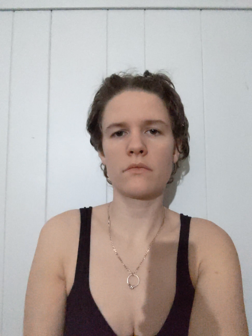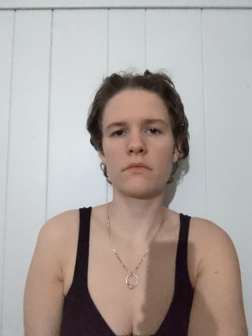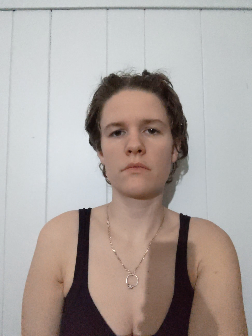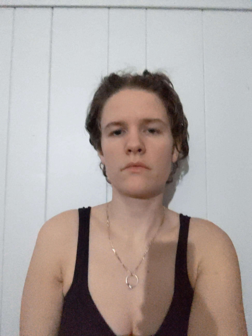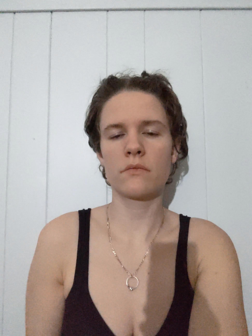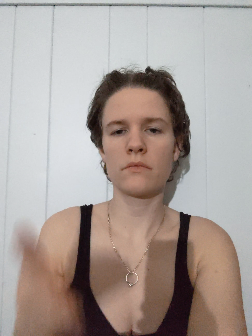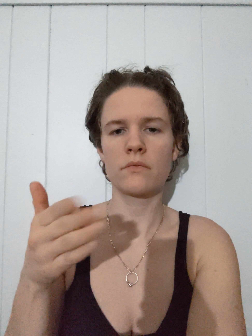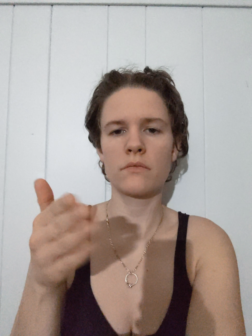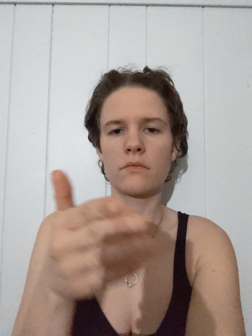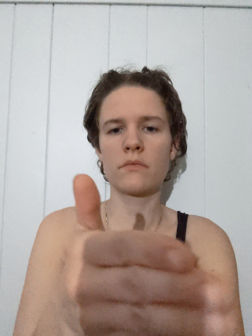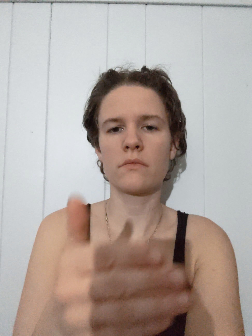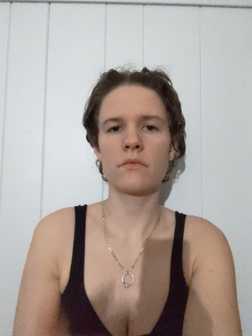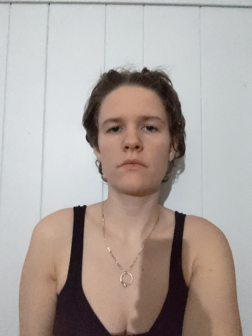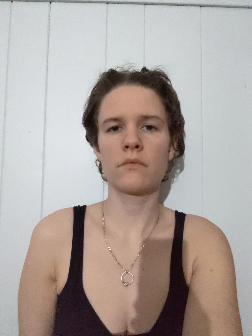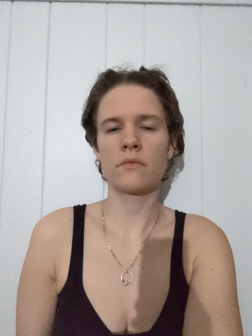fish